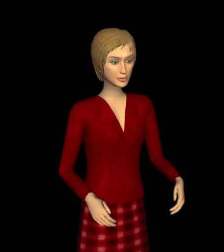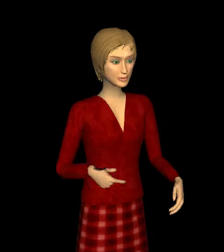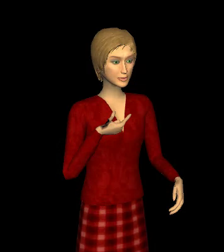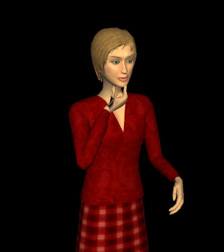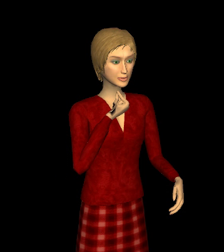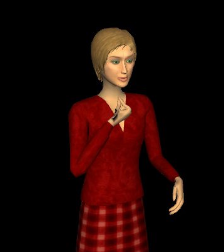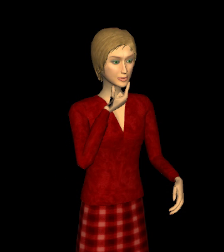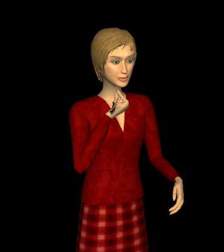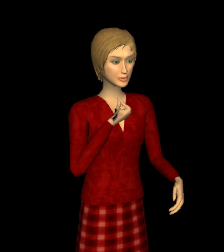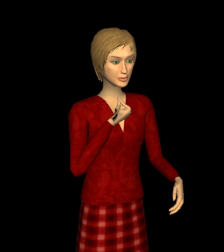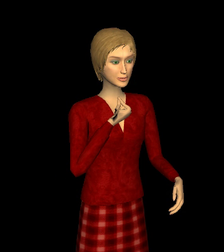سهل